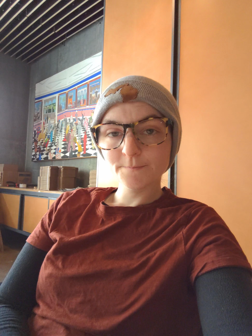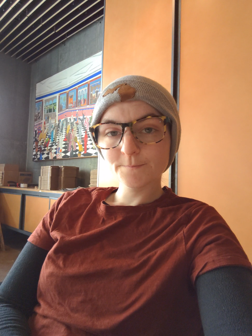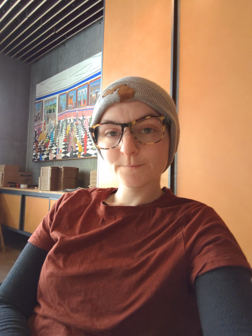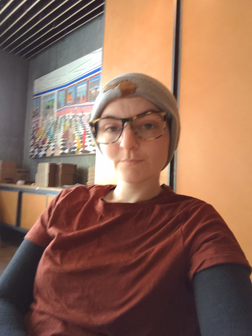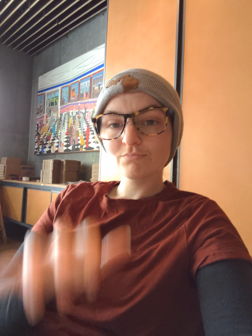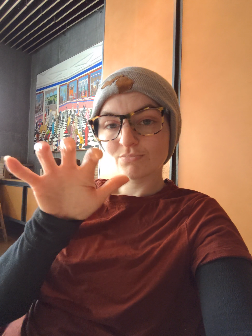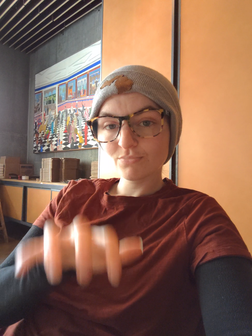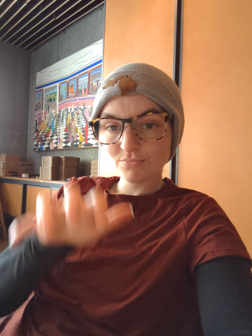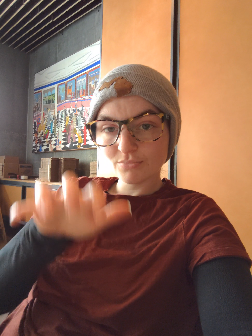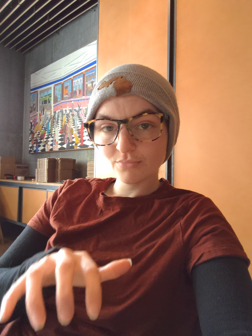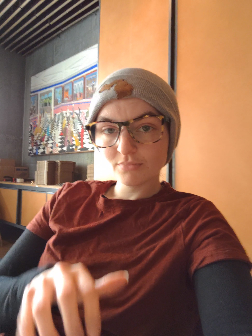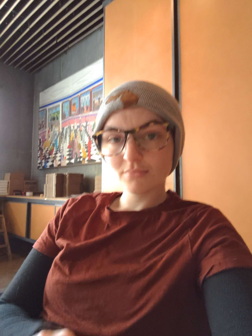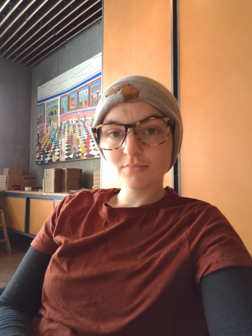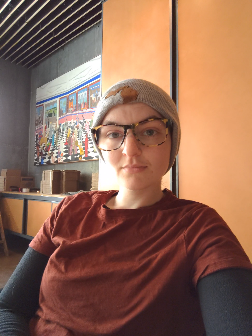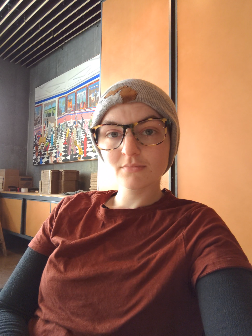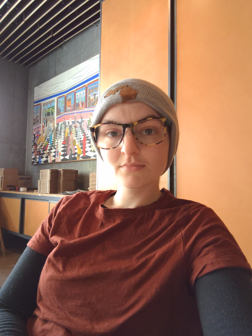alligator